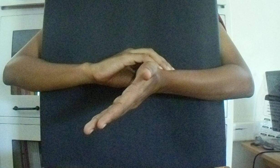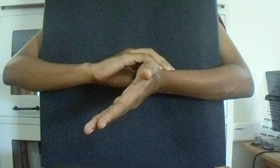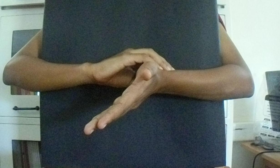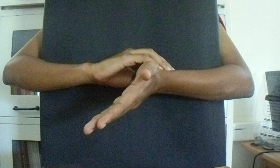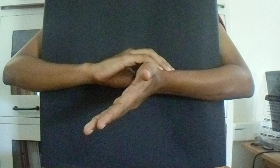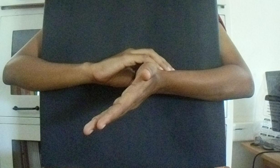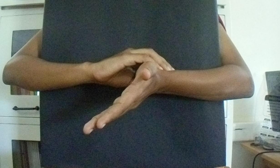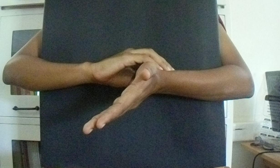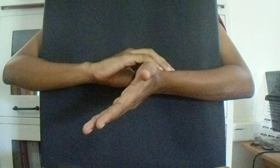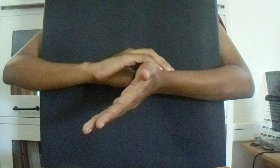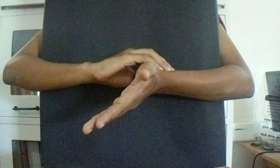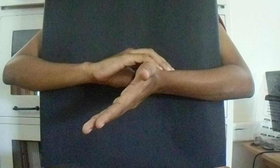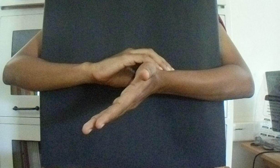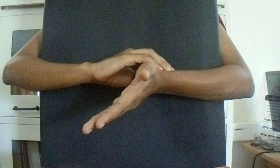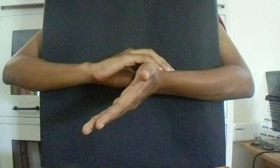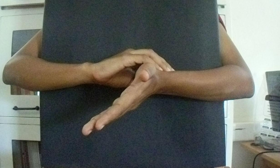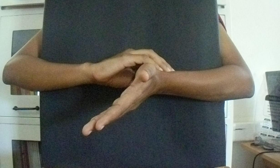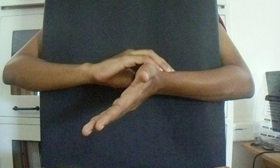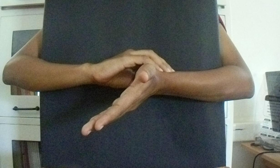doctor